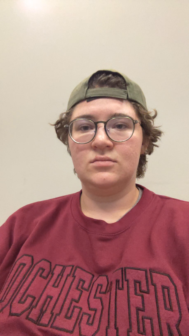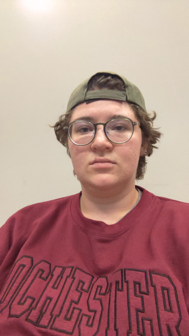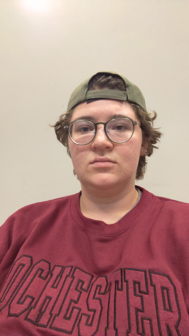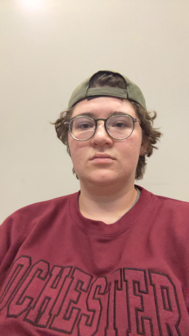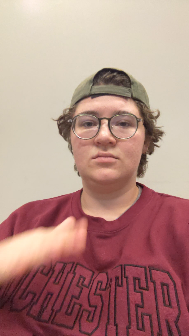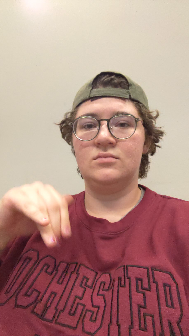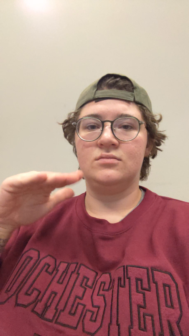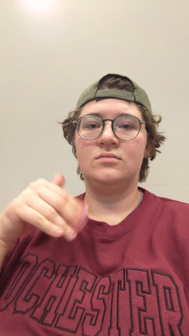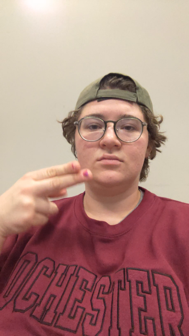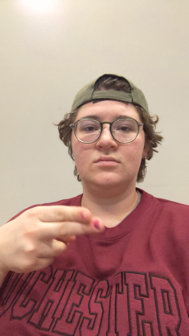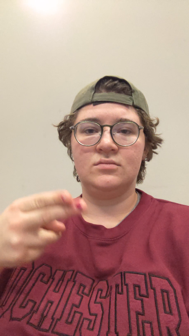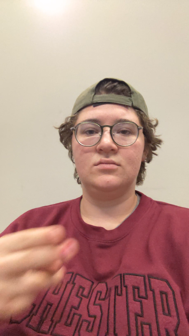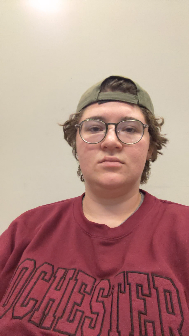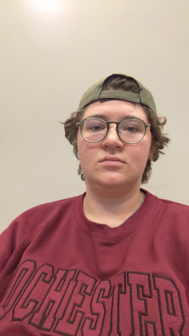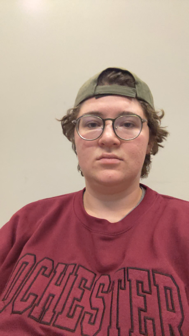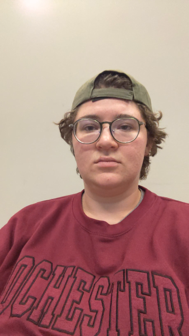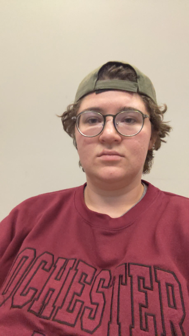pet's name